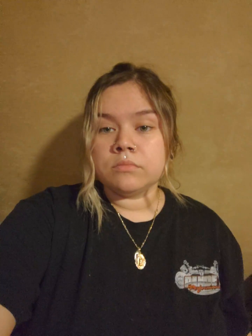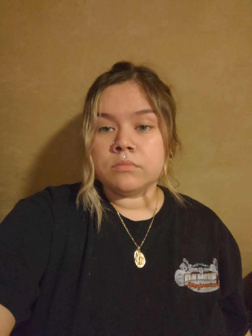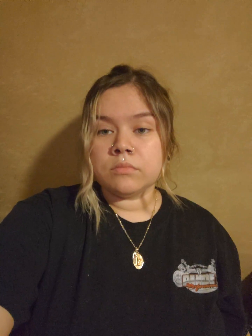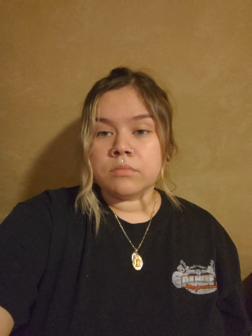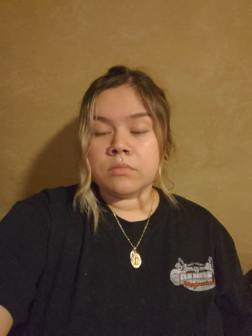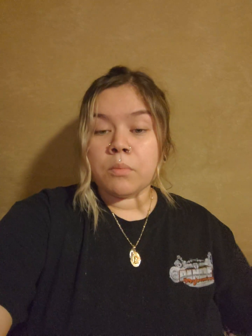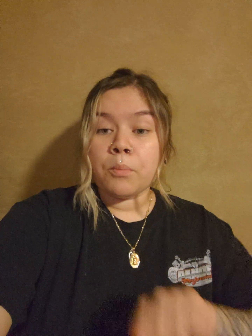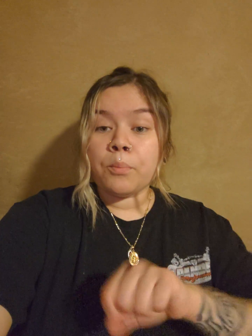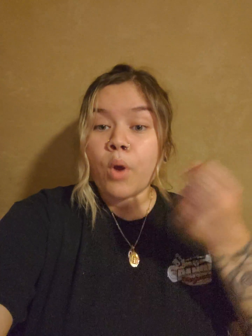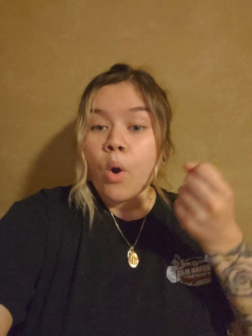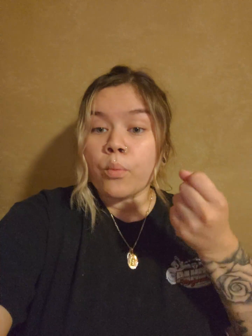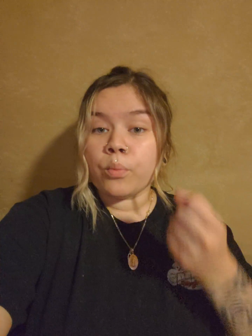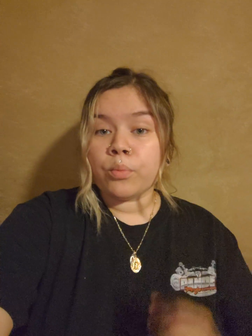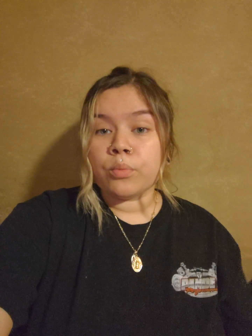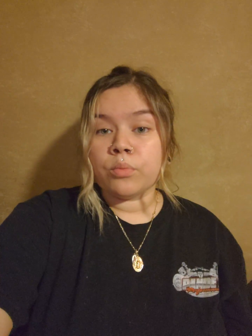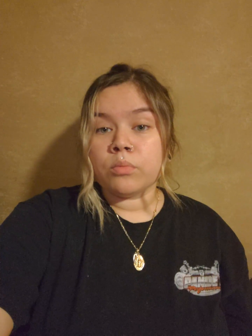broken